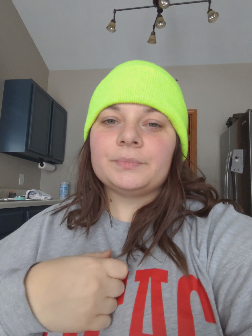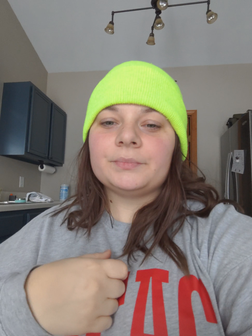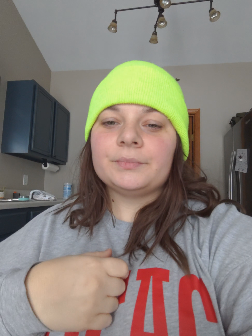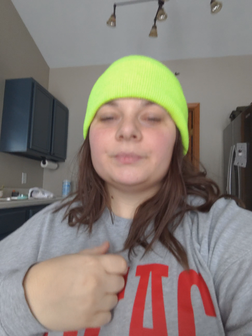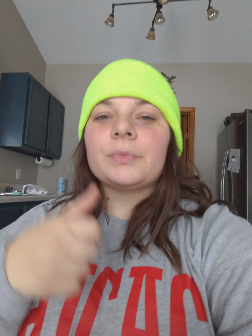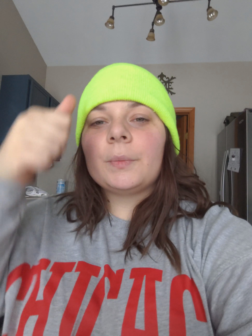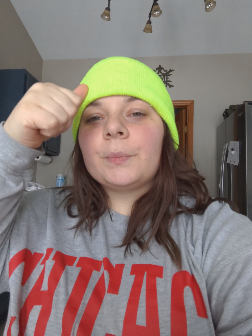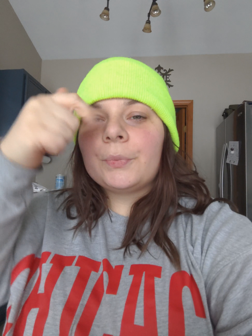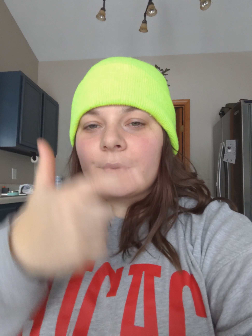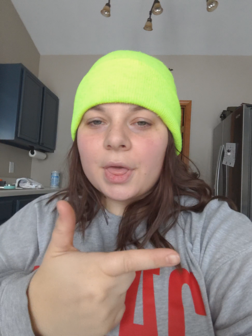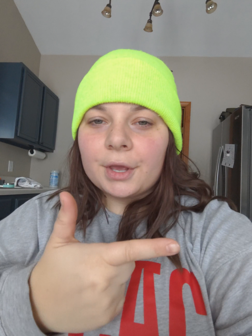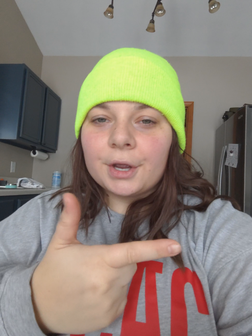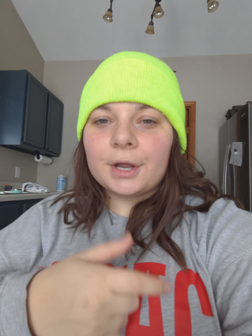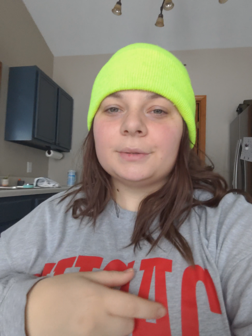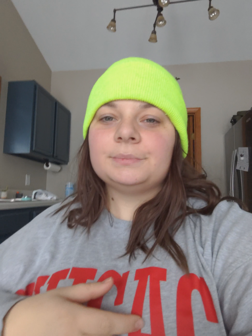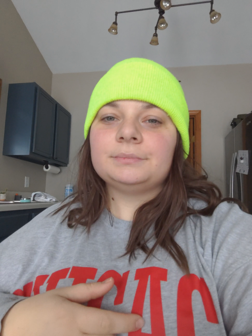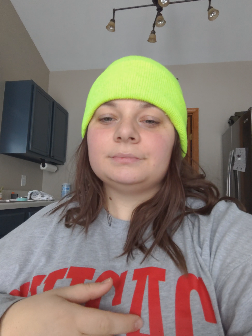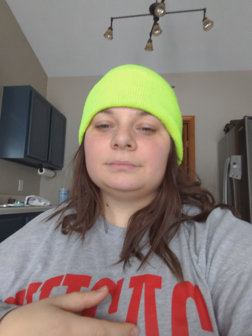brother